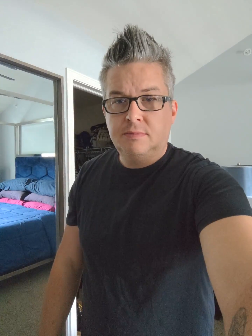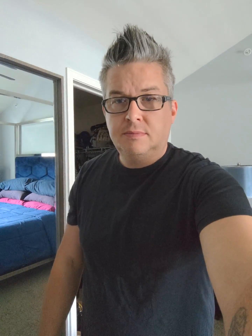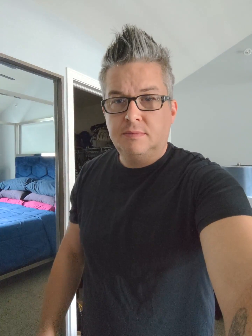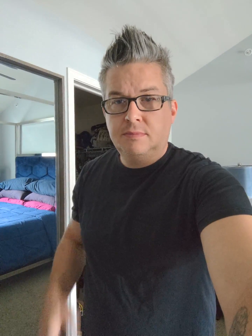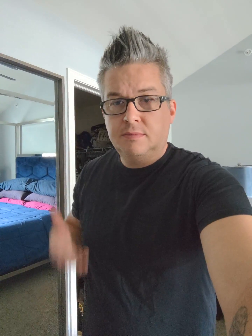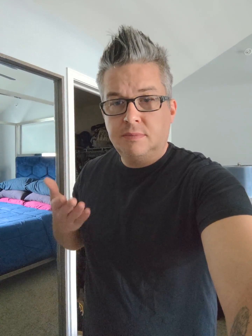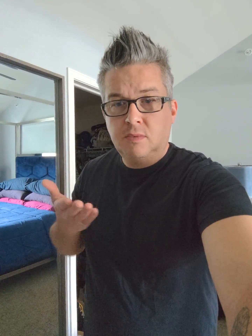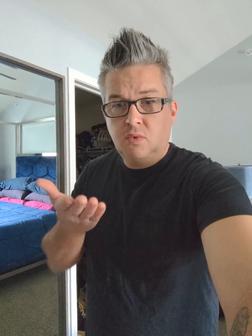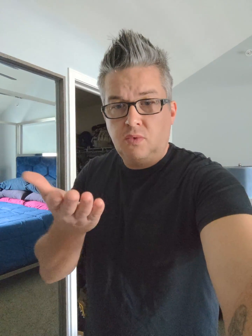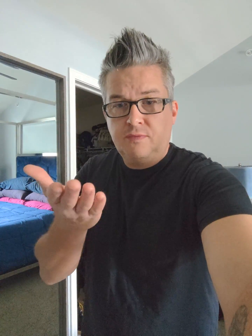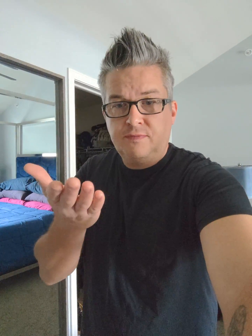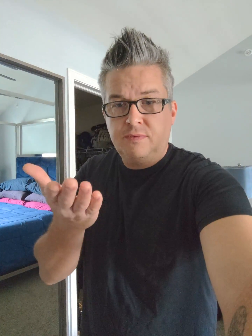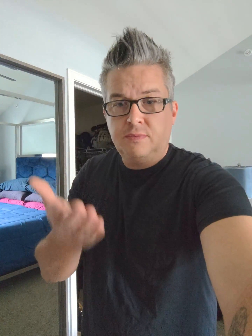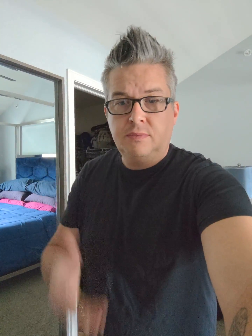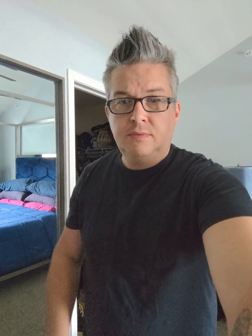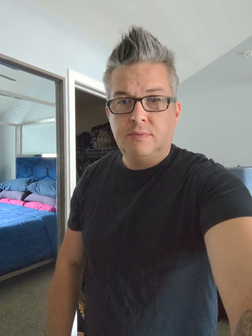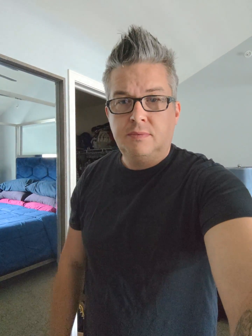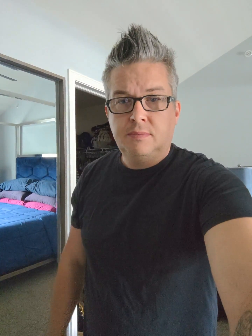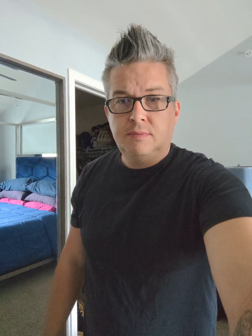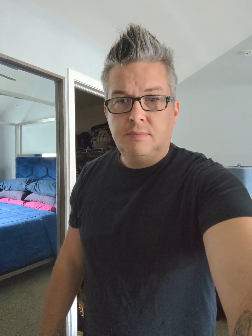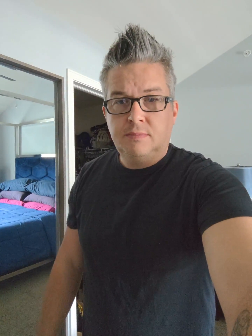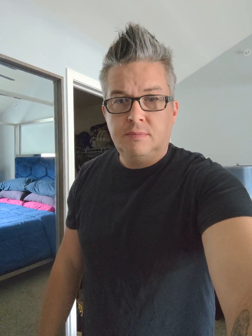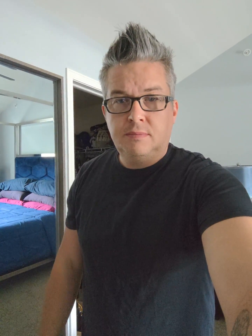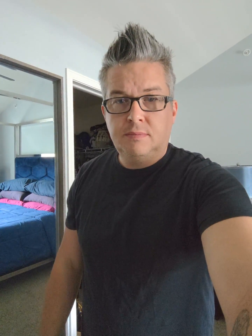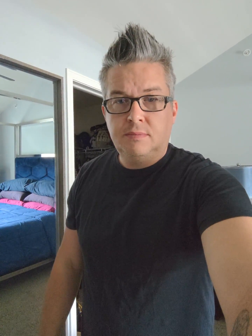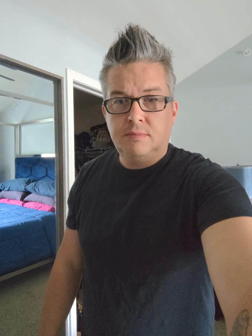oven